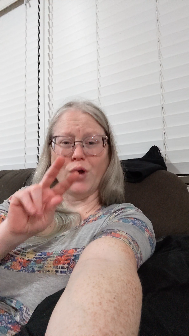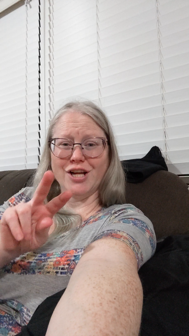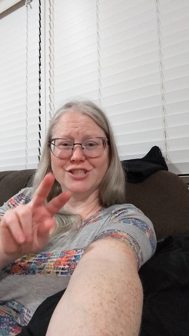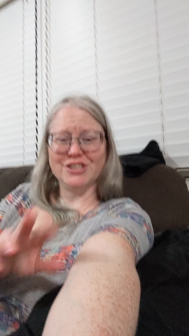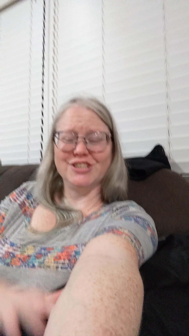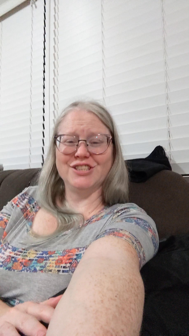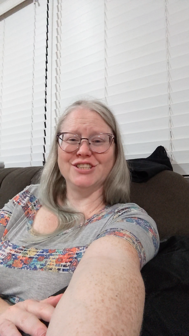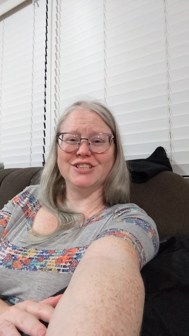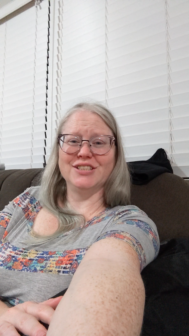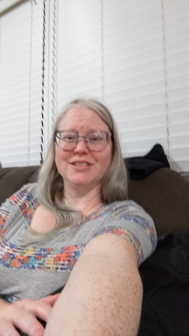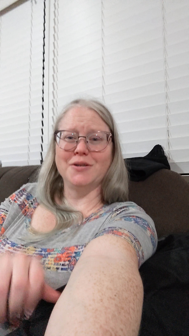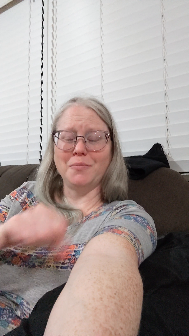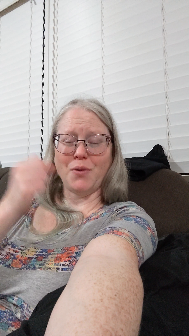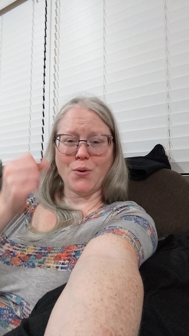broken